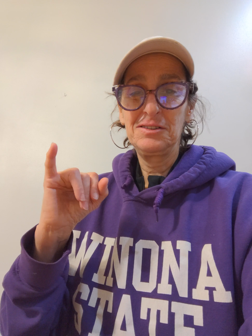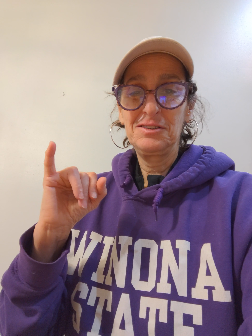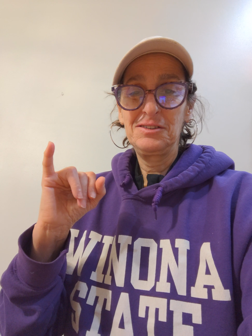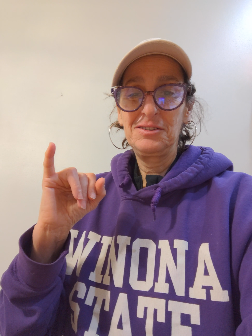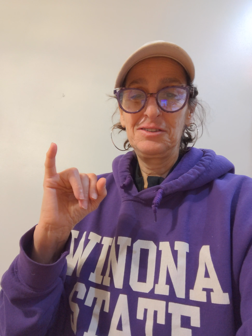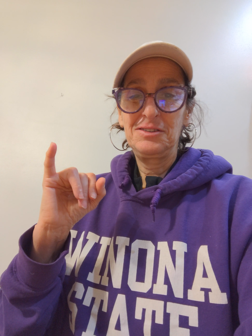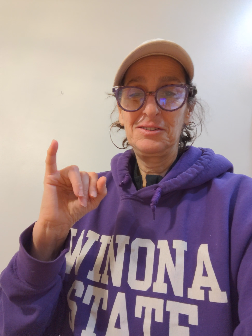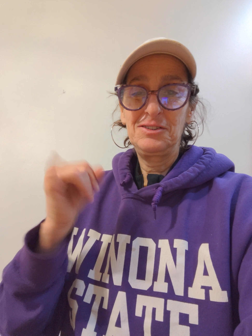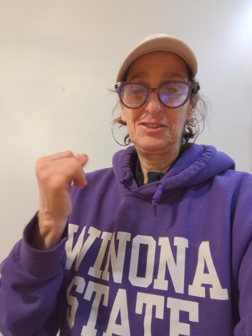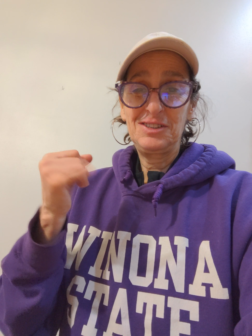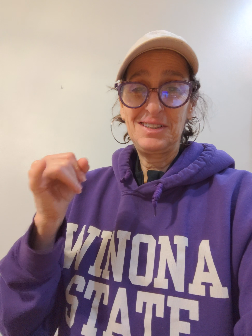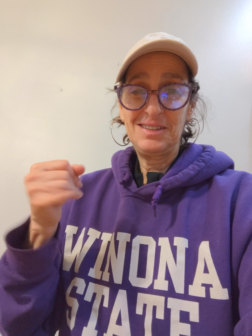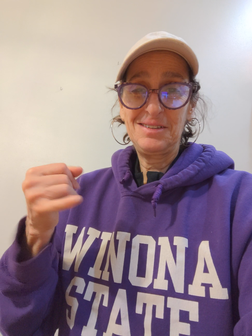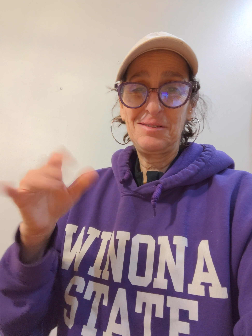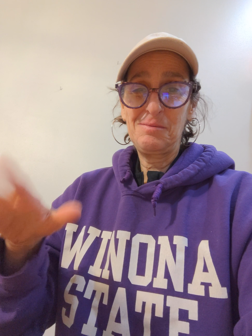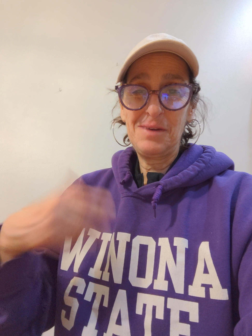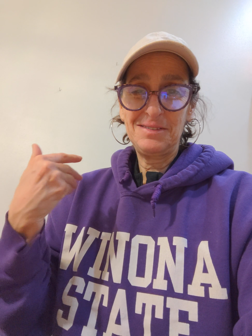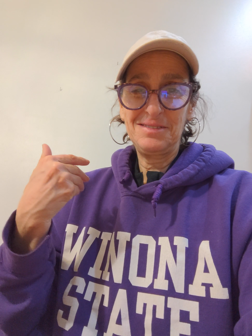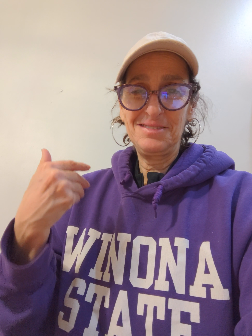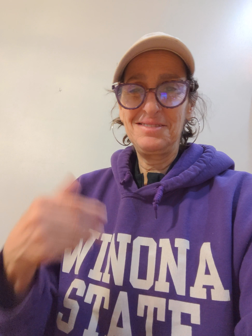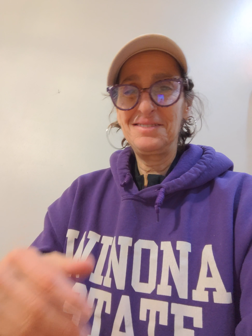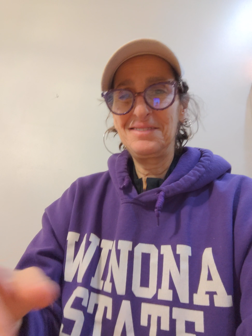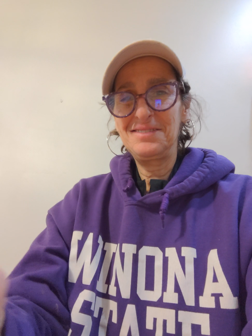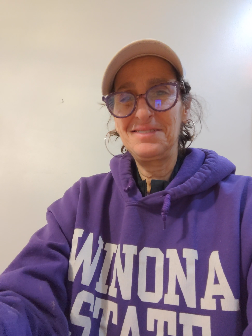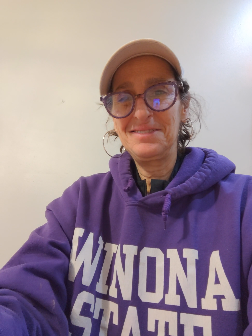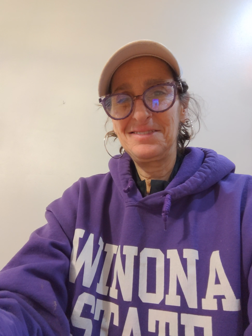jeans